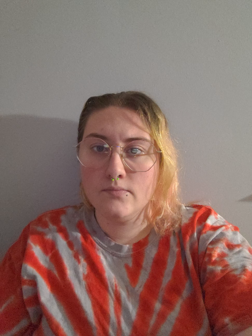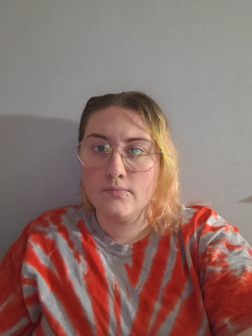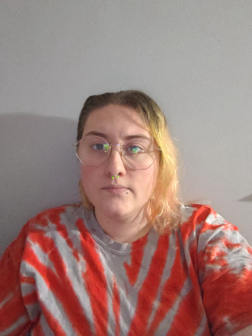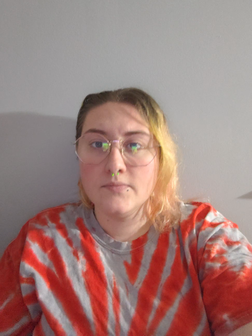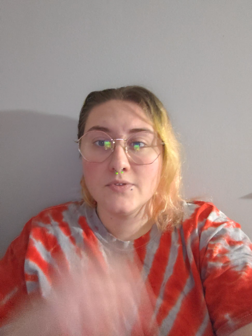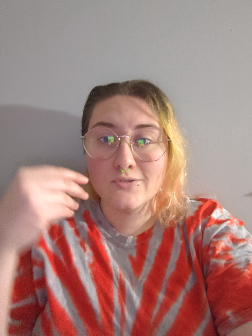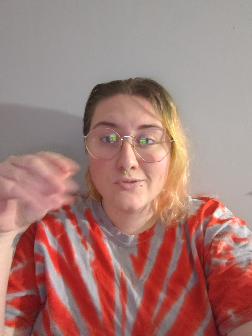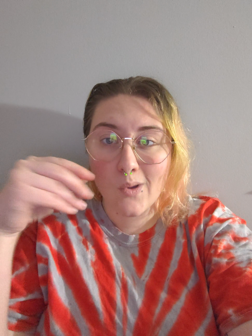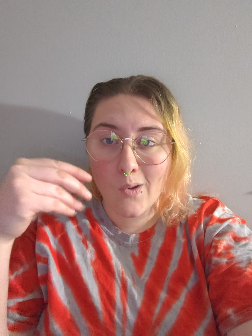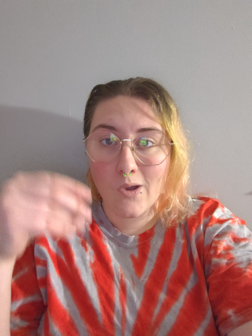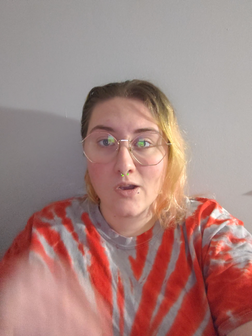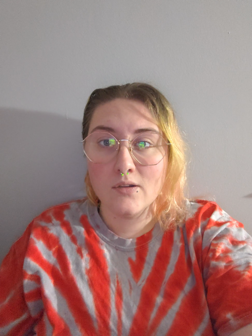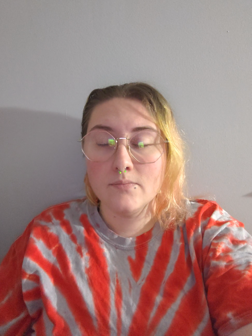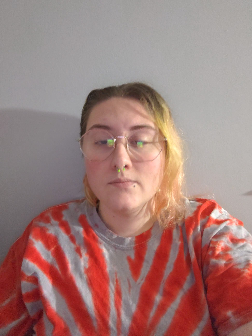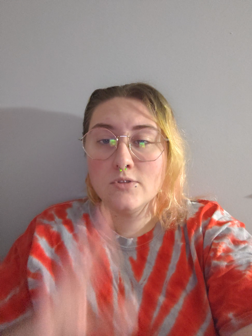store